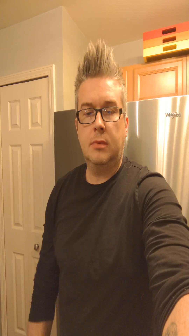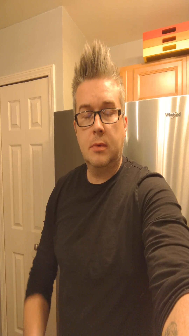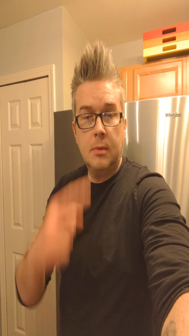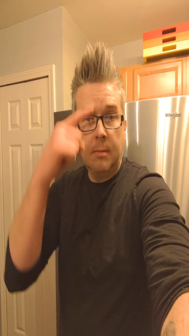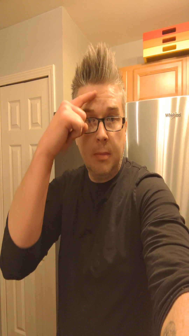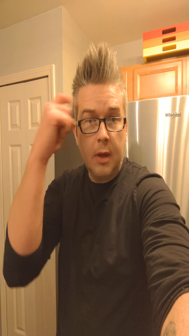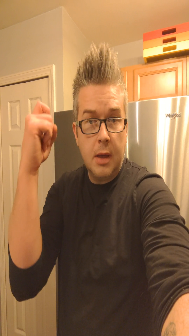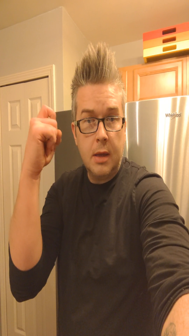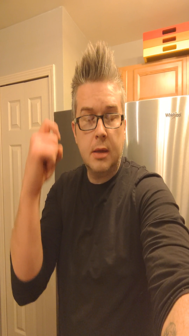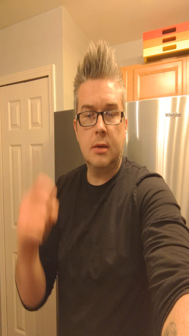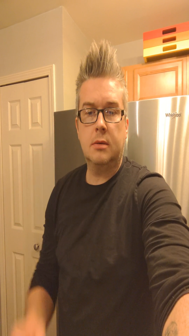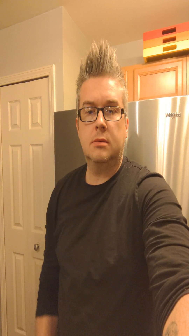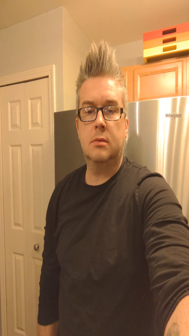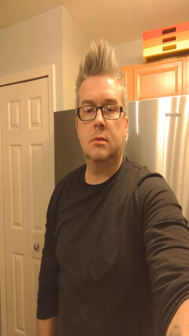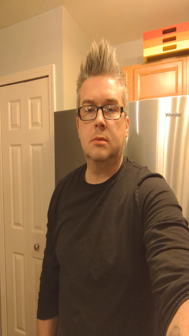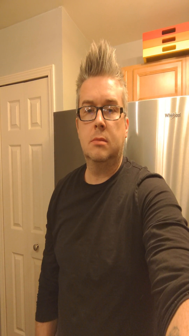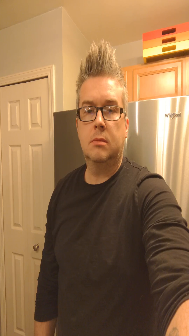because